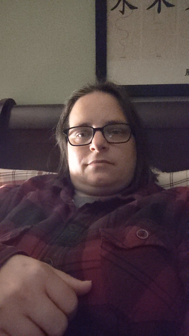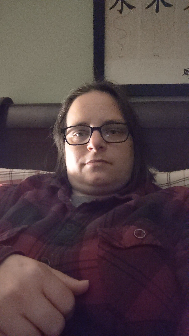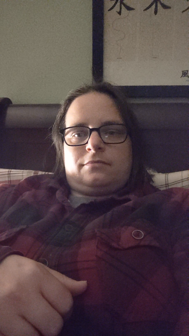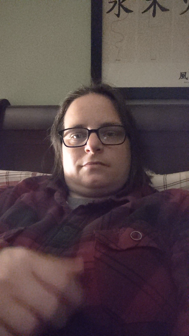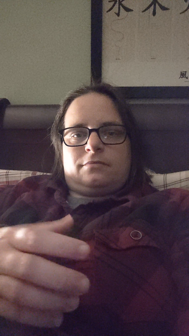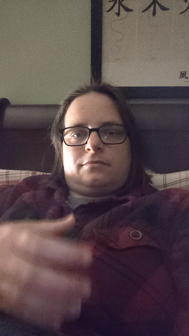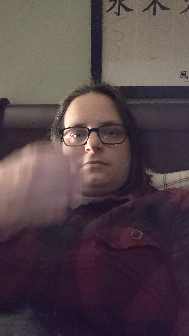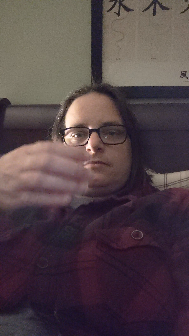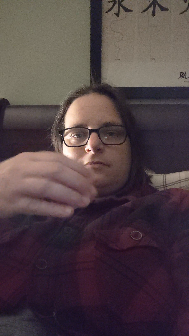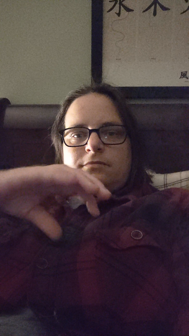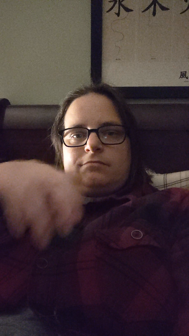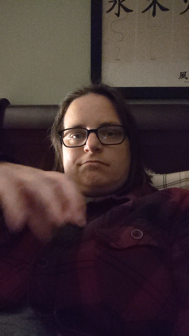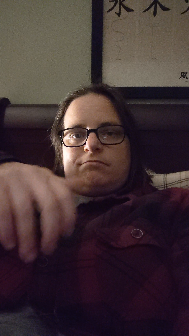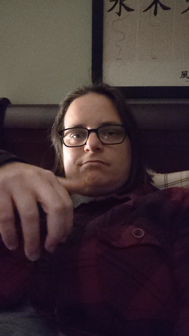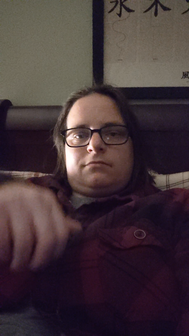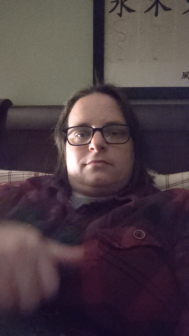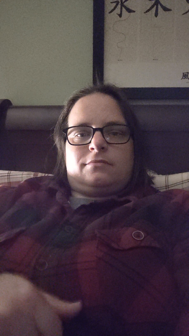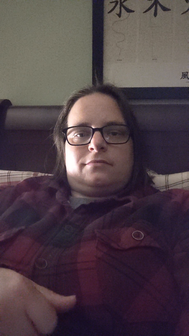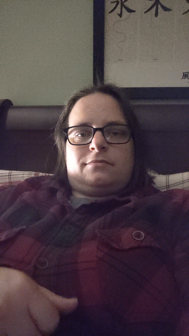jar